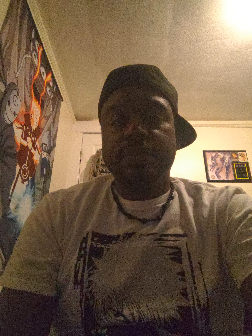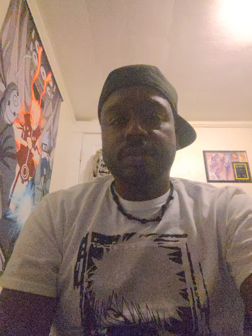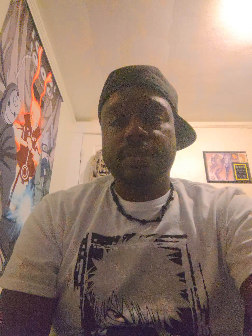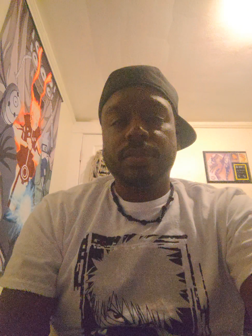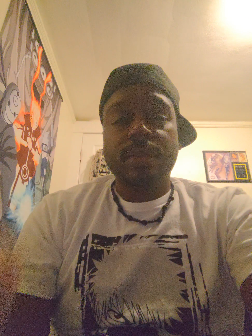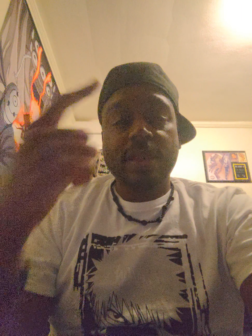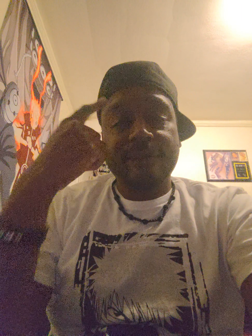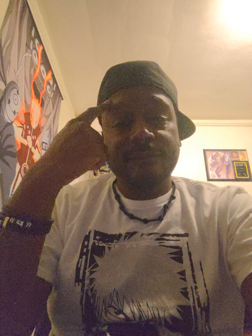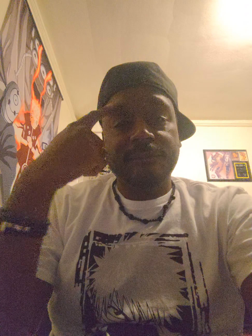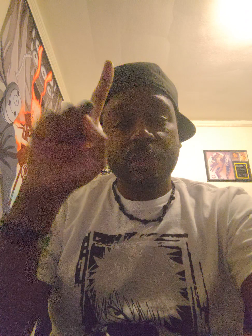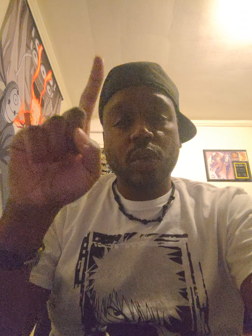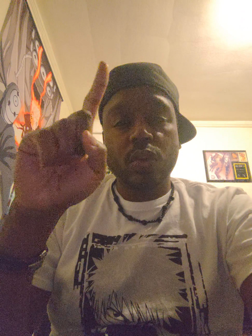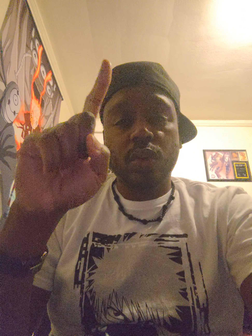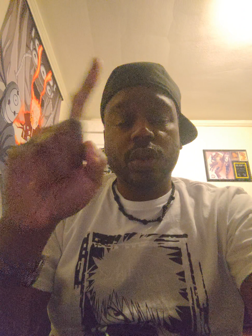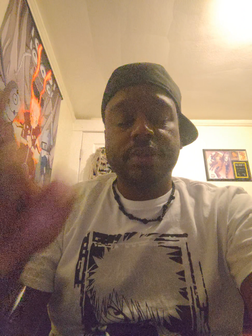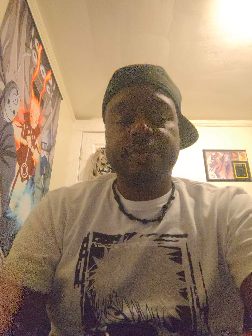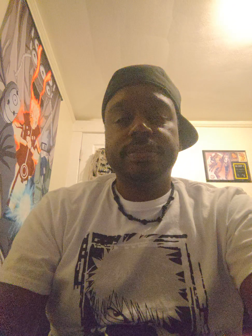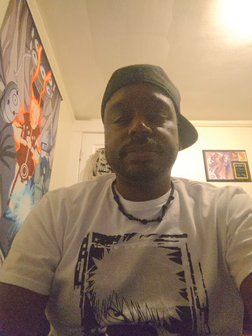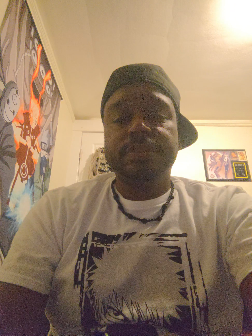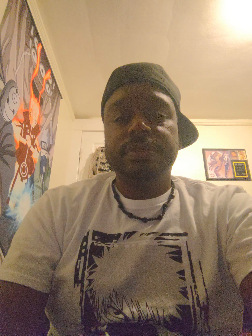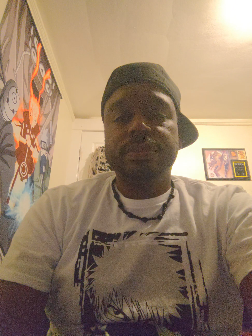for